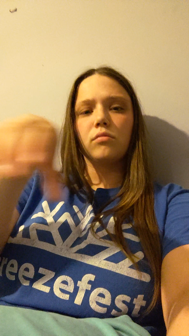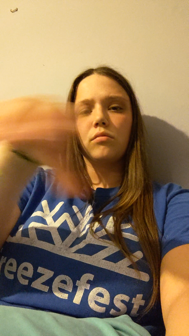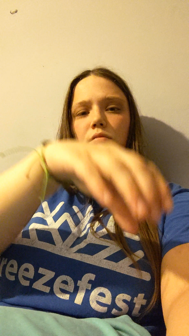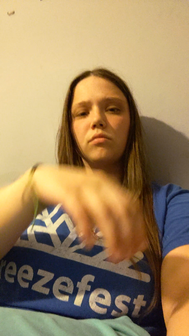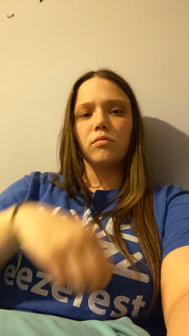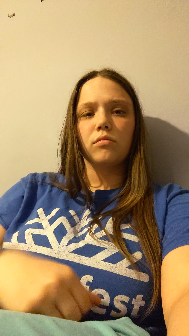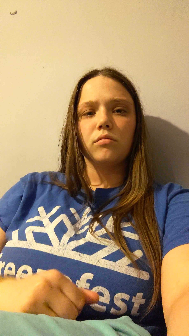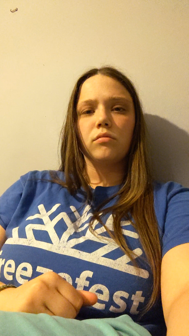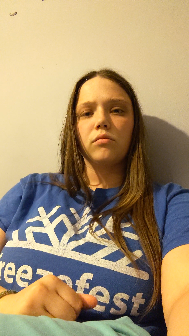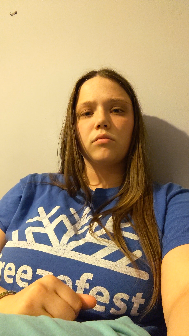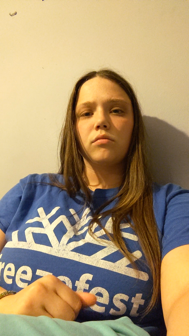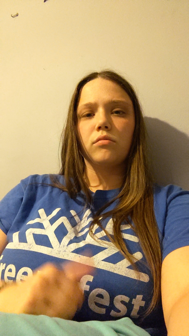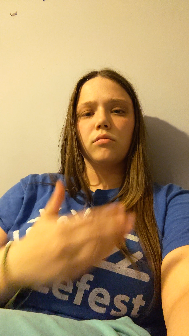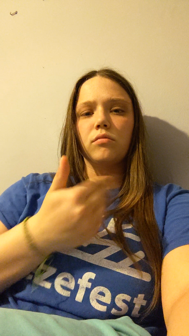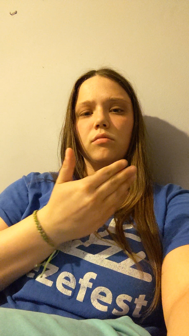butterfly